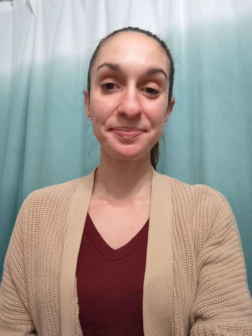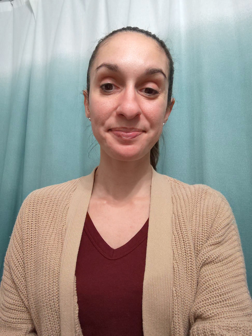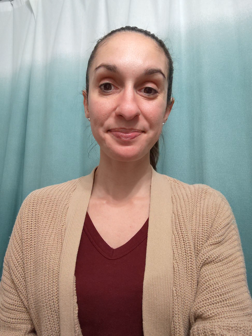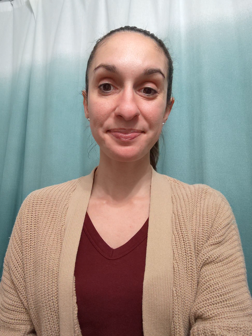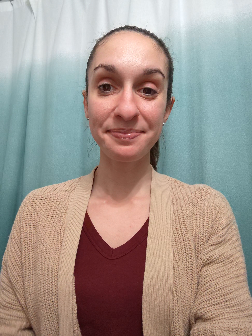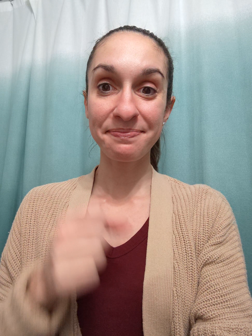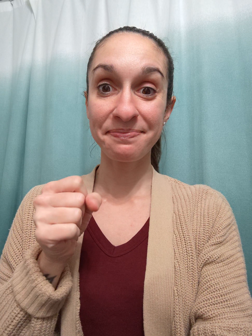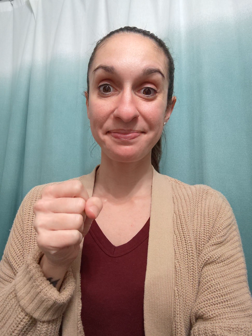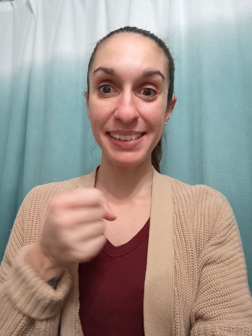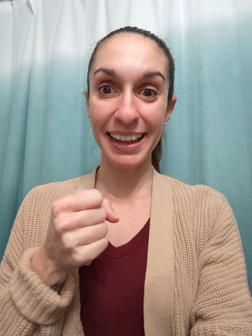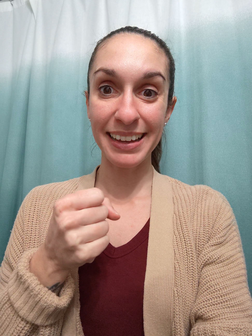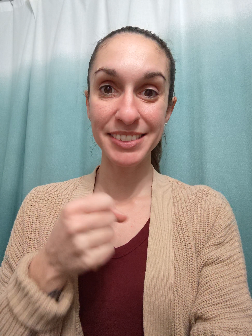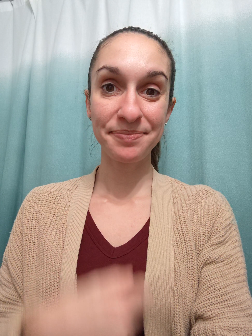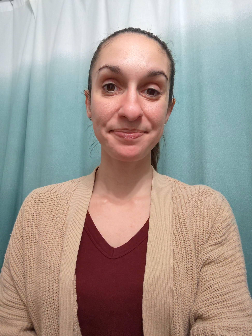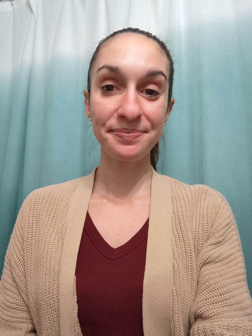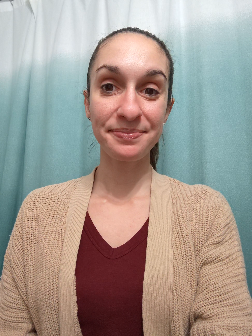make